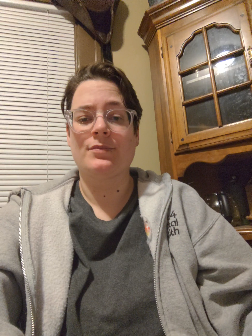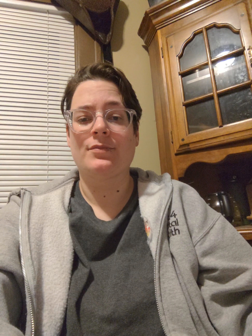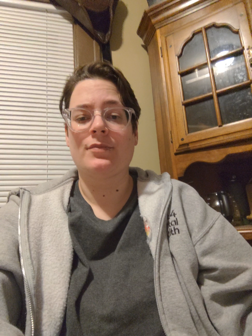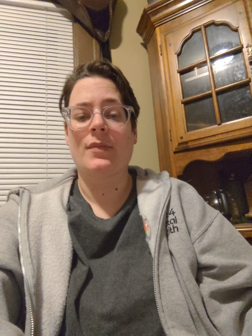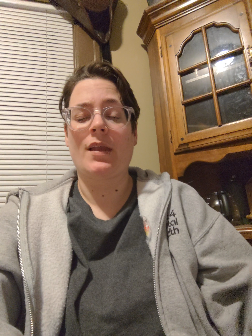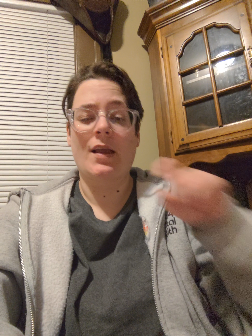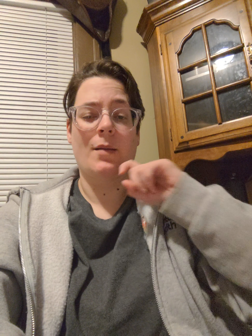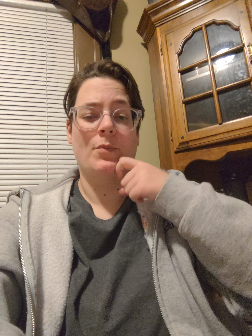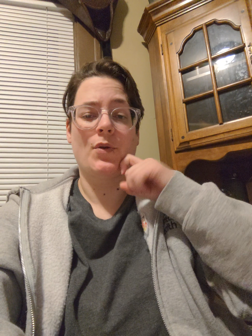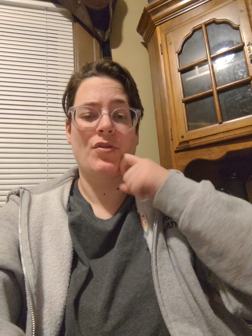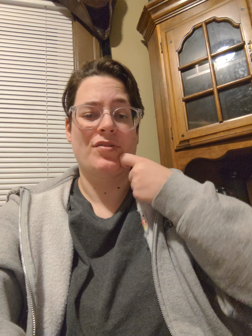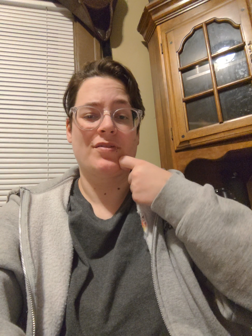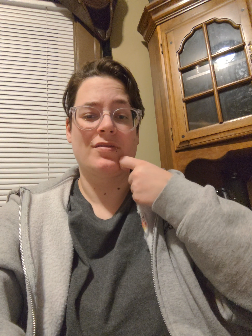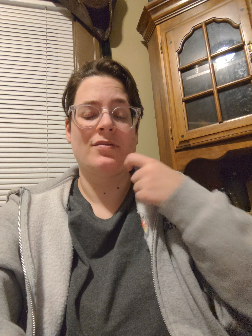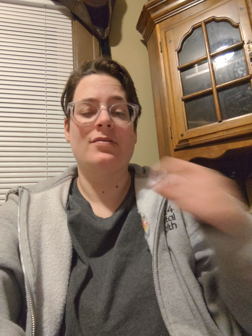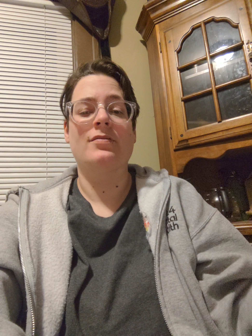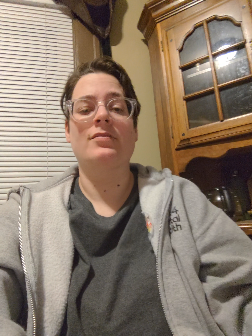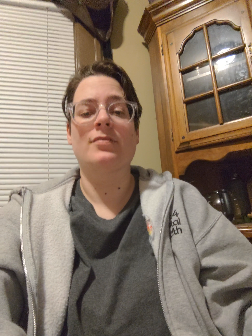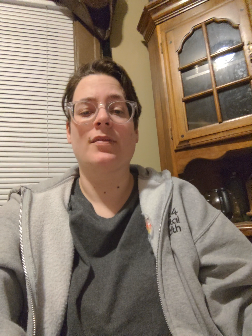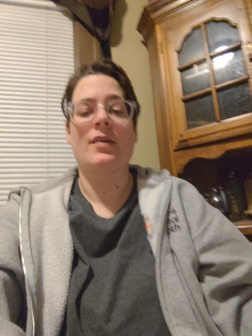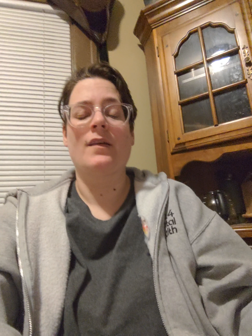apple